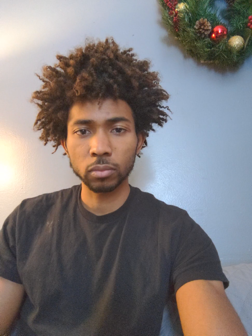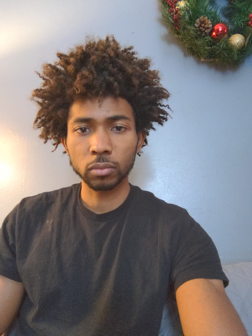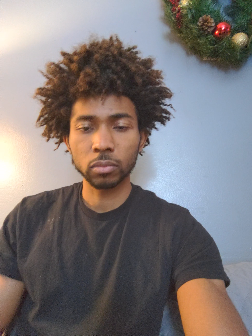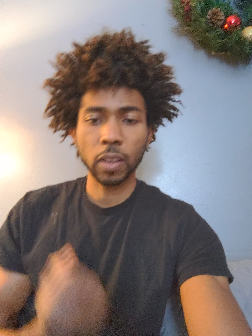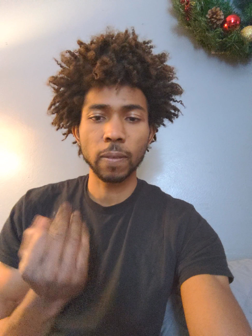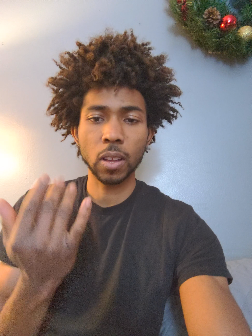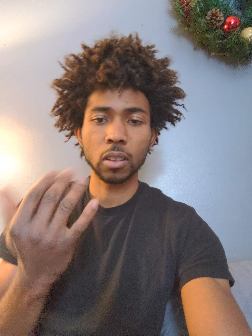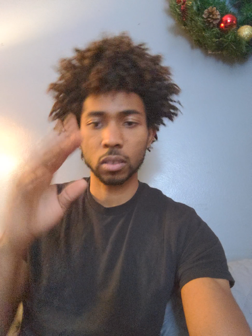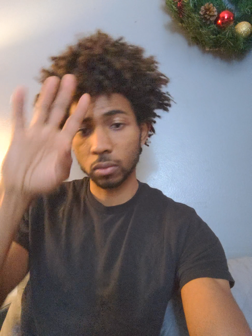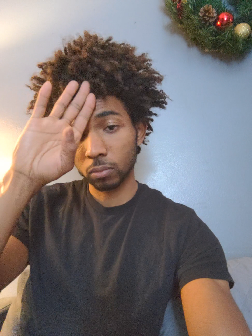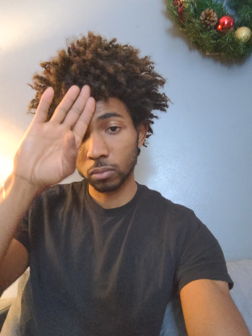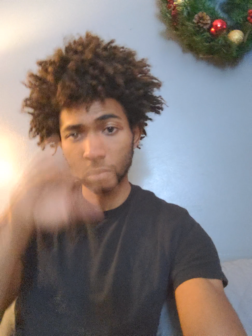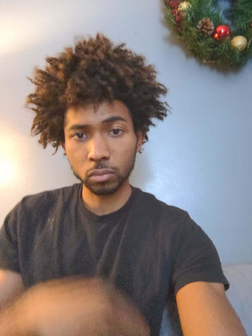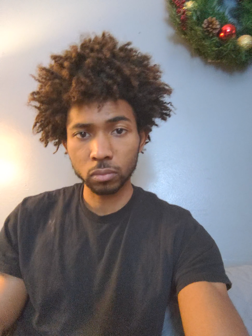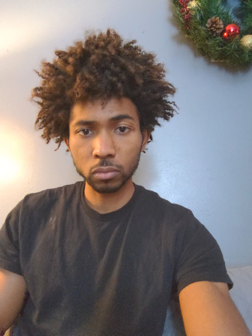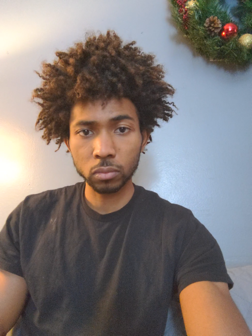fireman